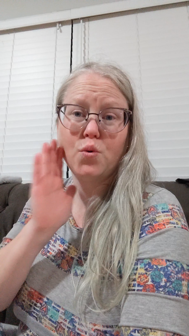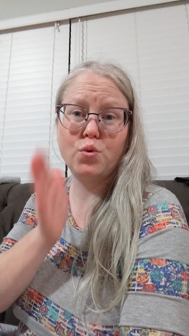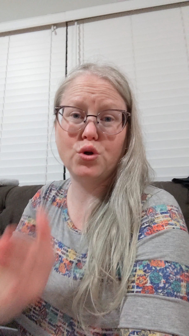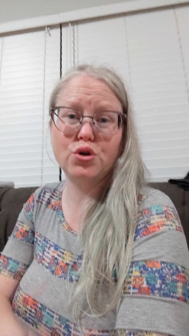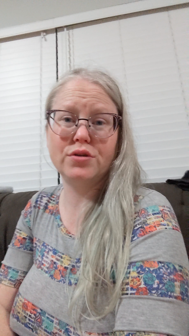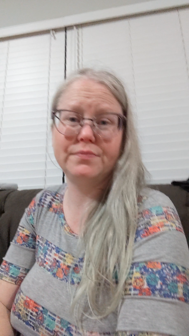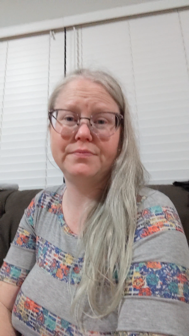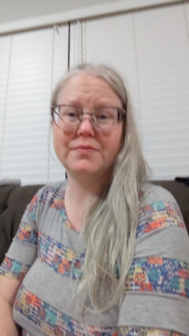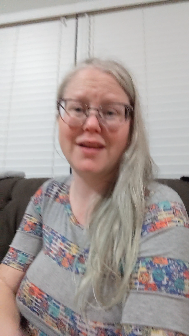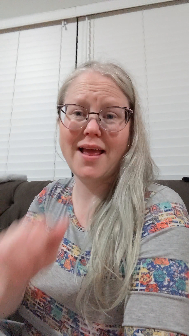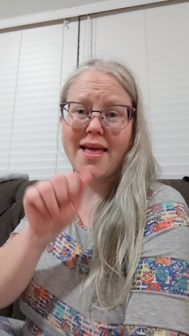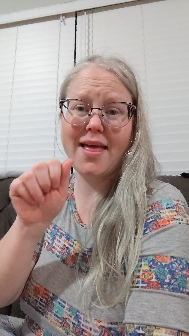a